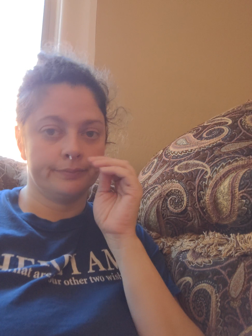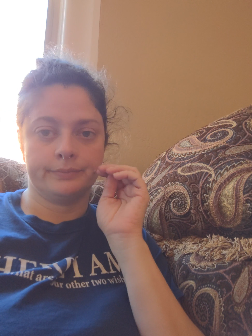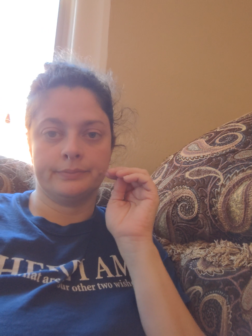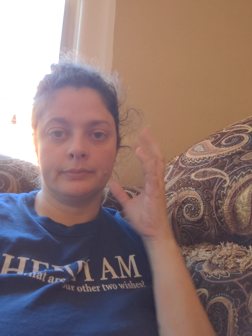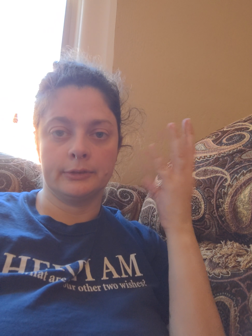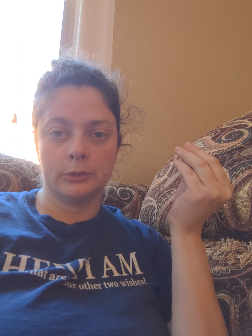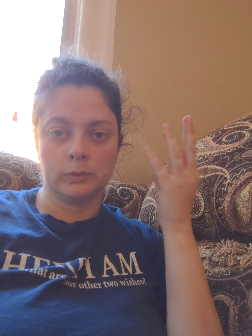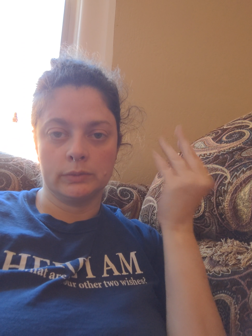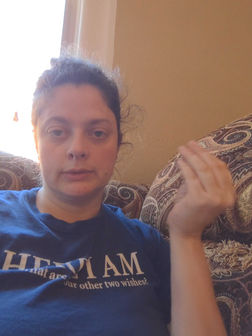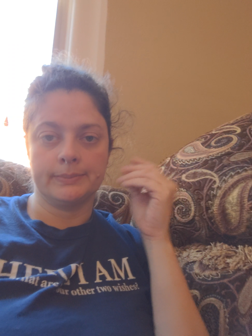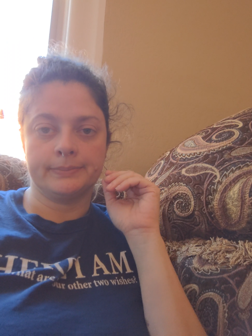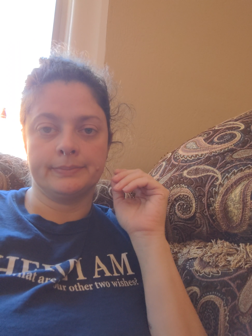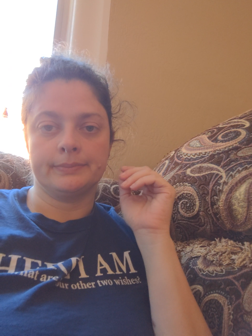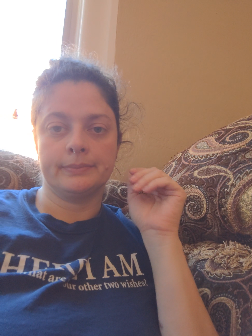outside